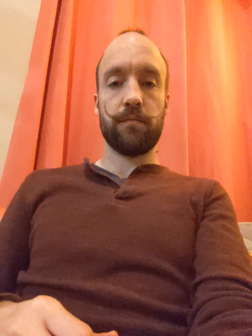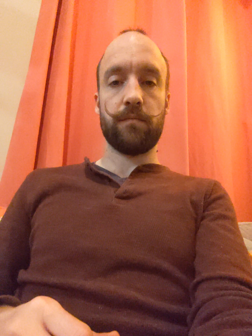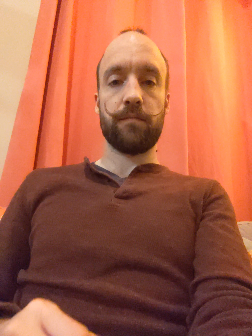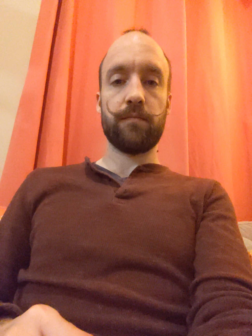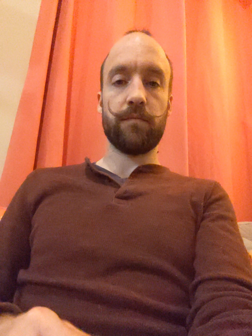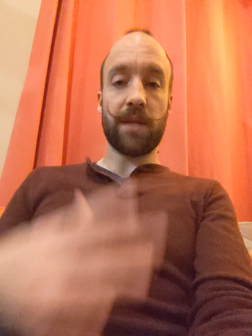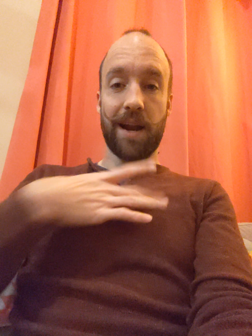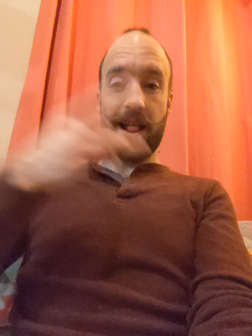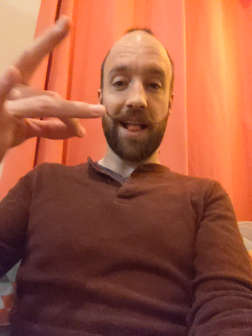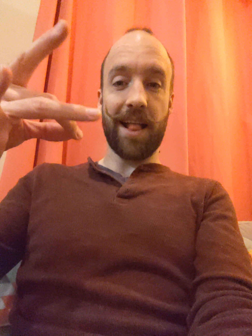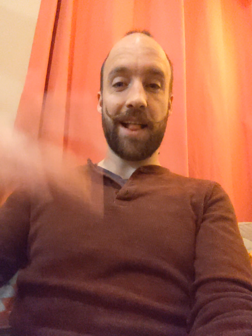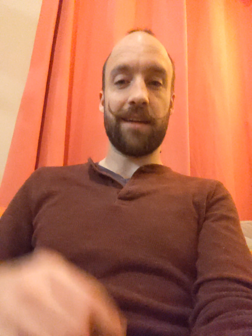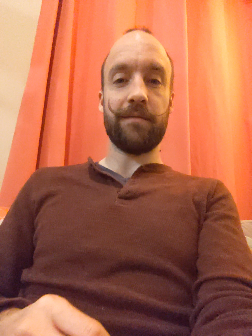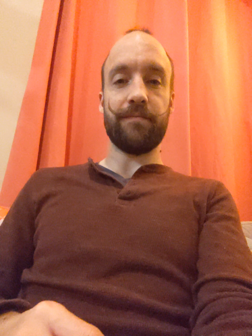like